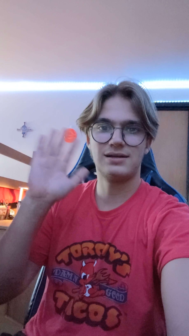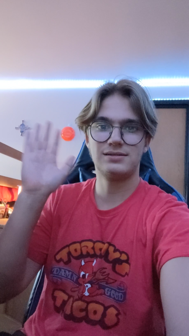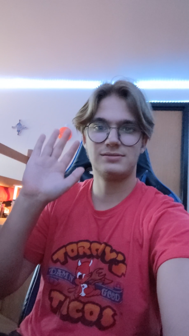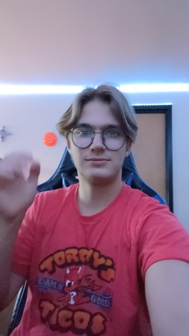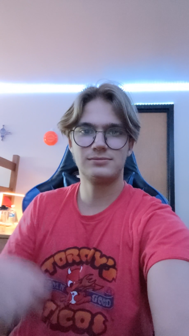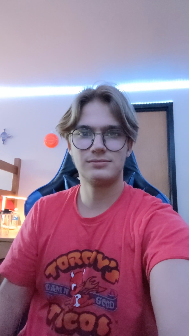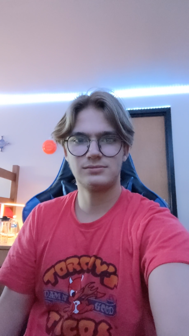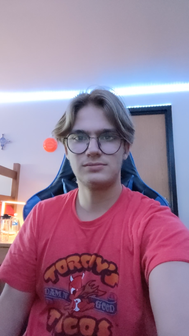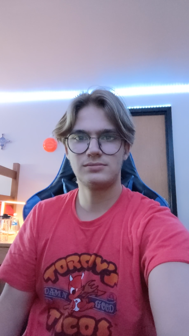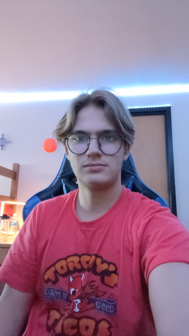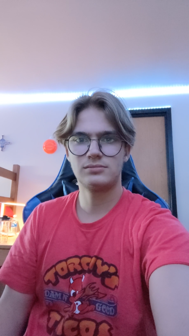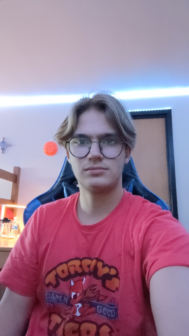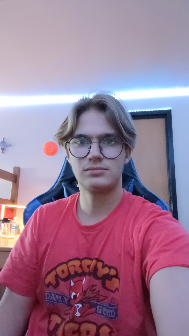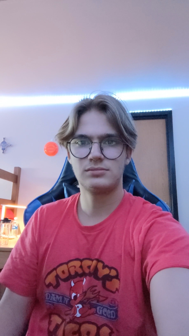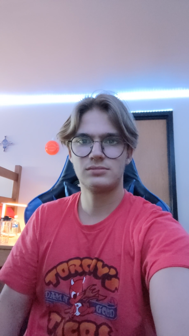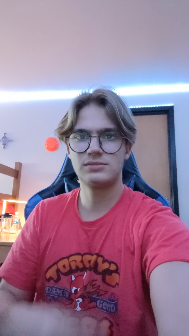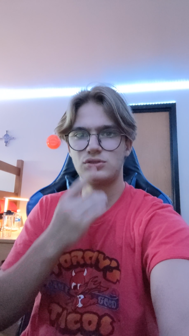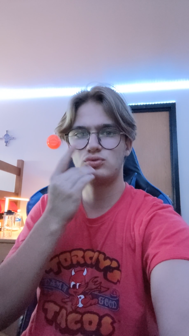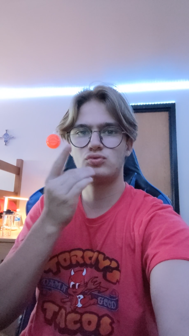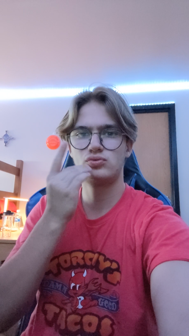dinner